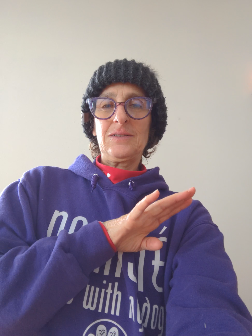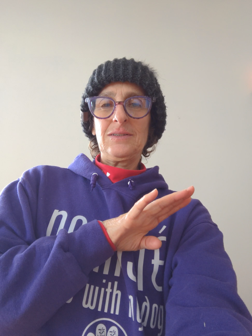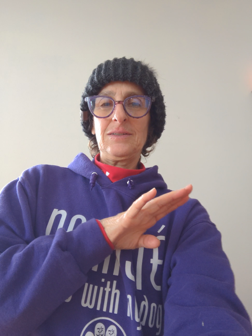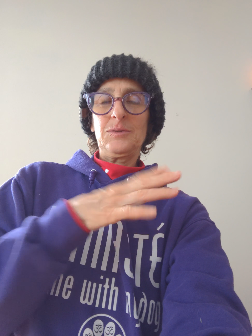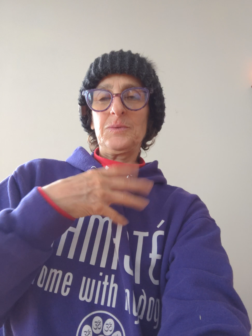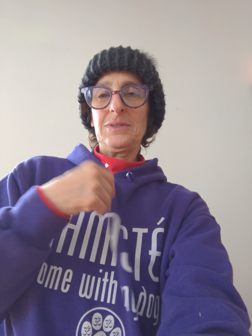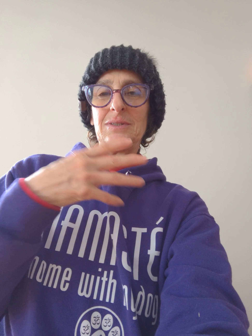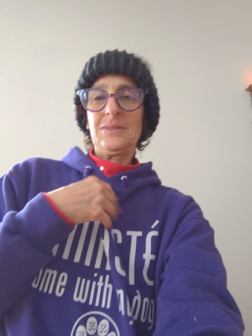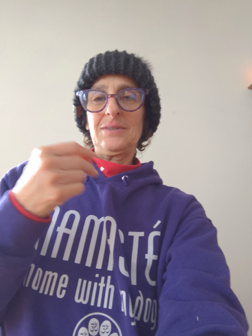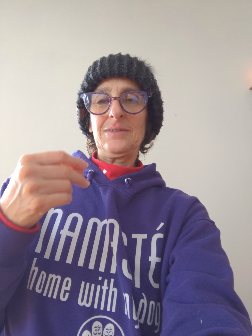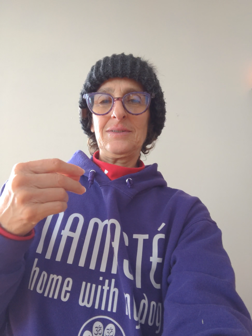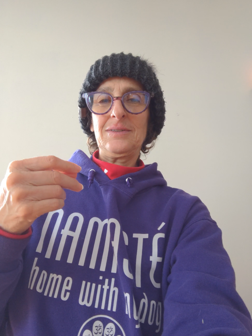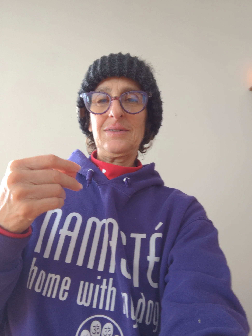white